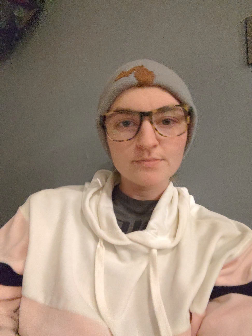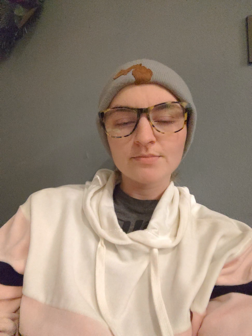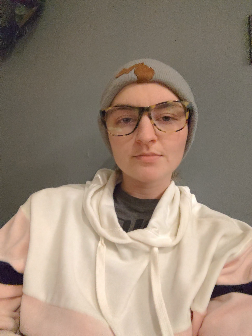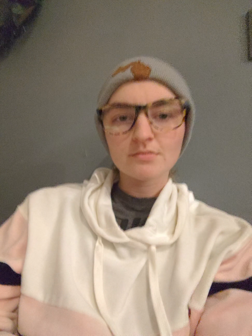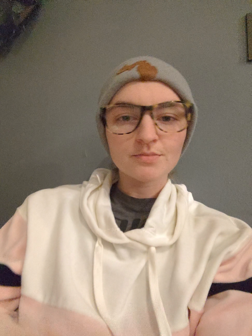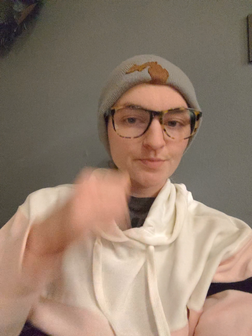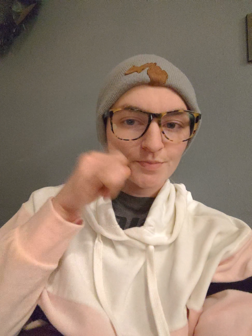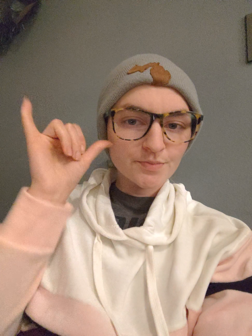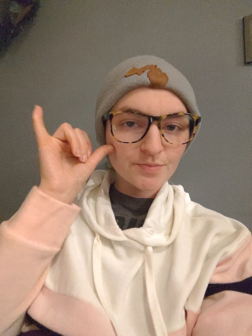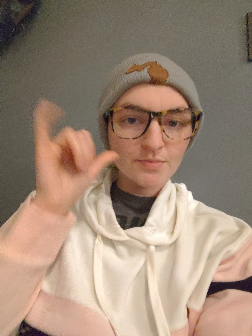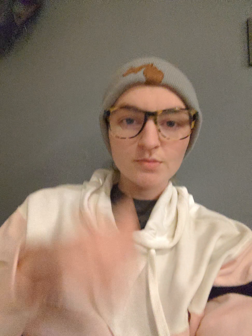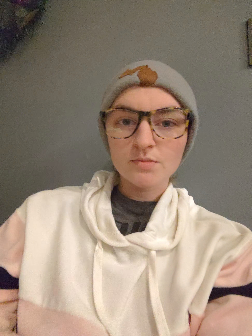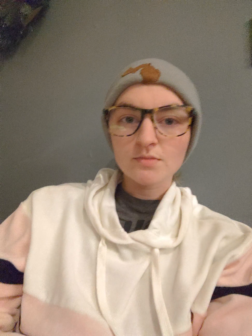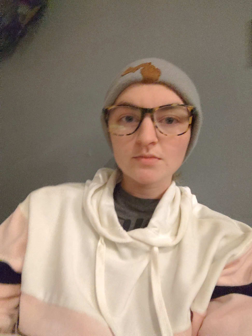yesterday